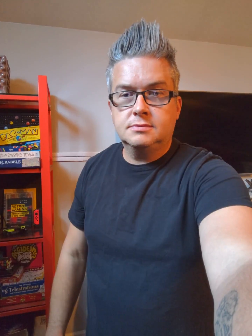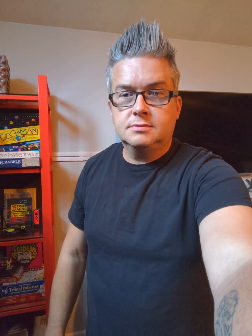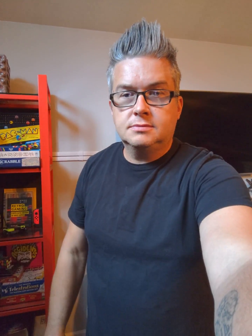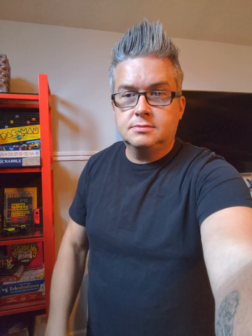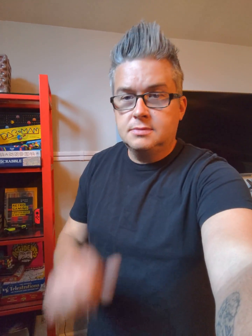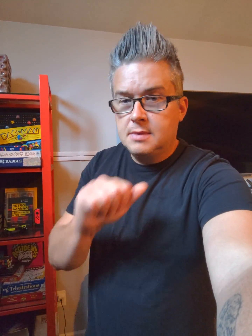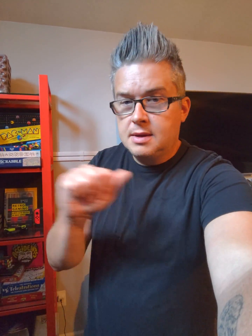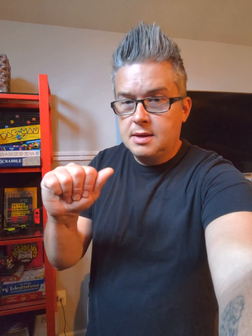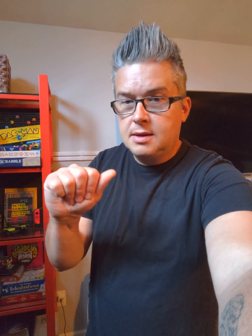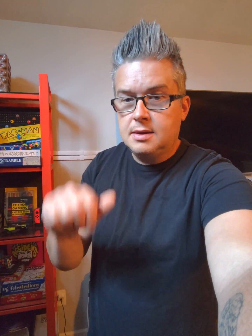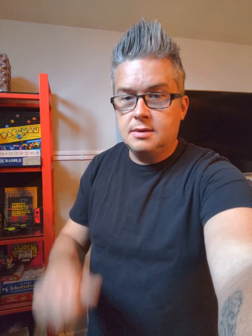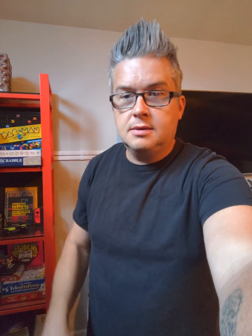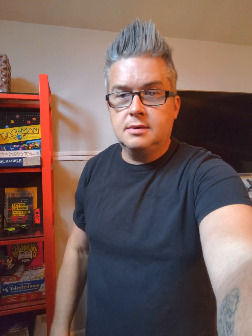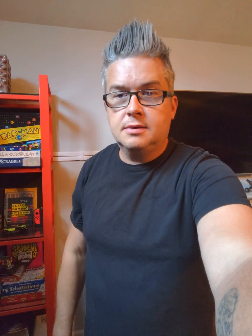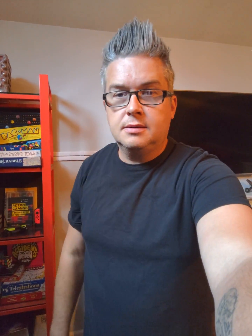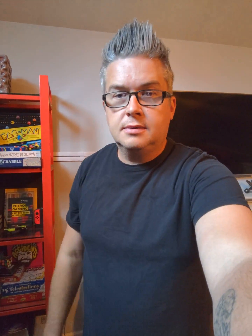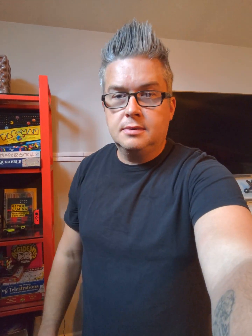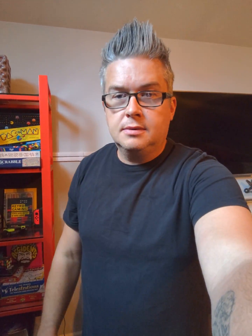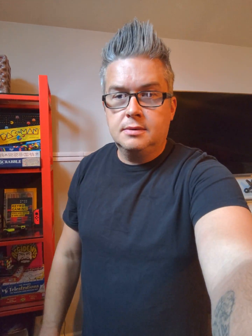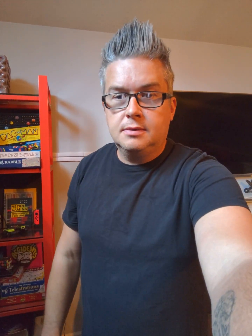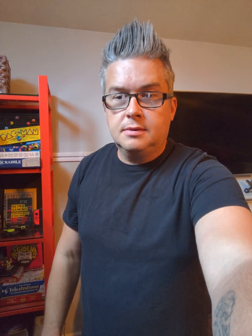a